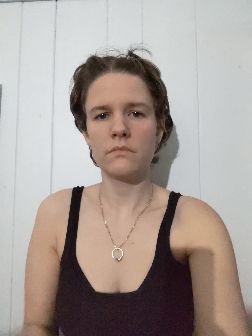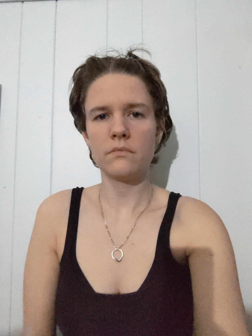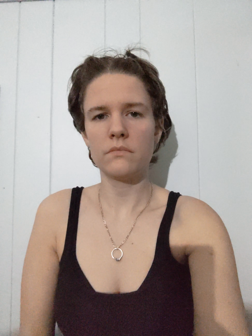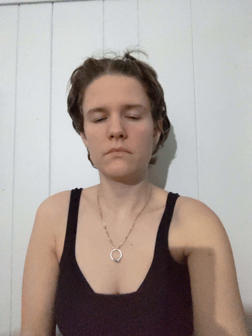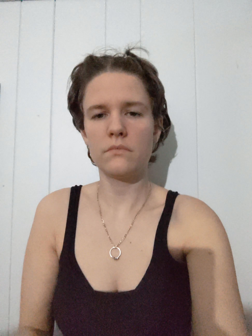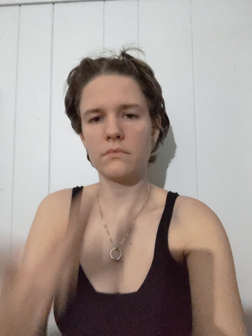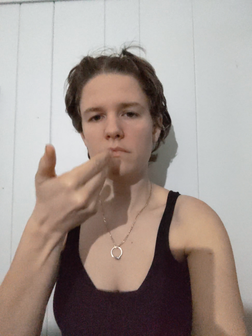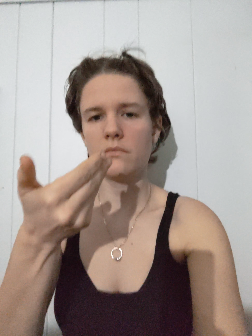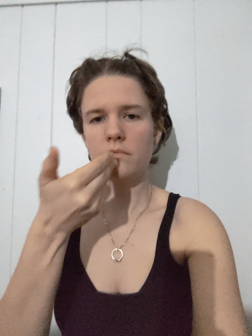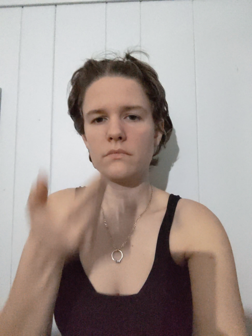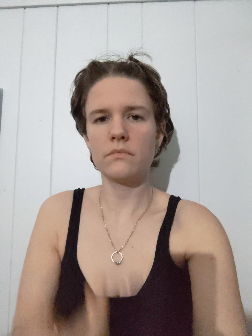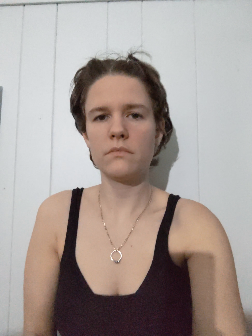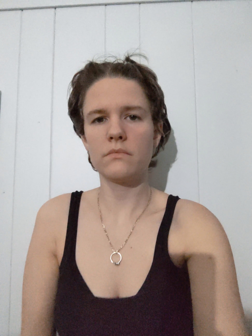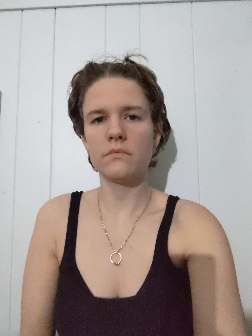pizza